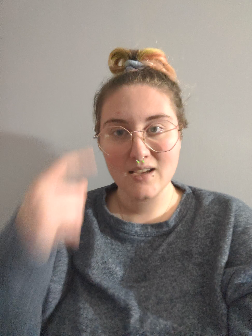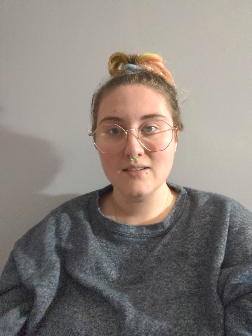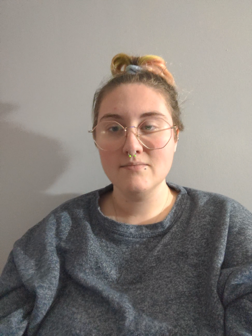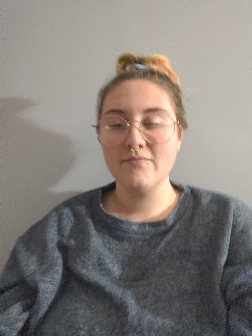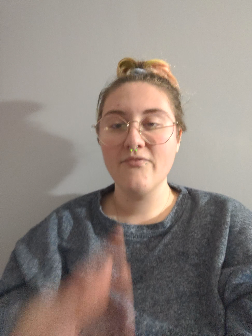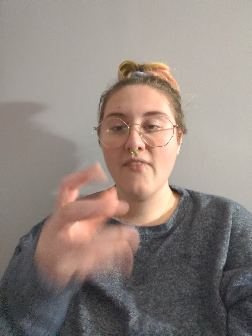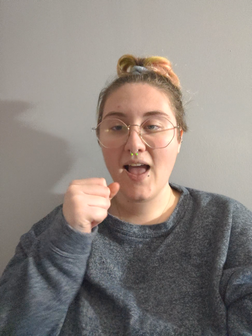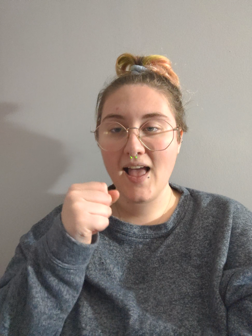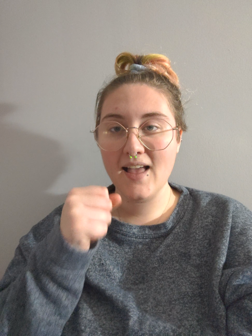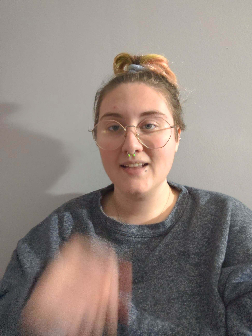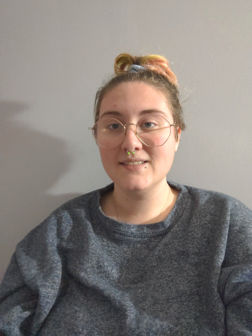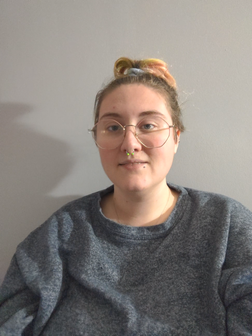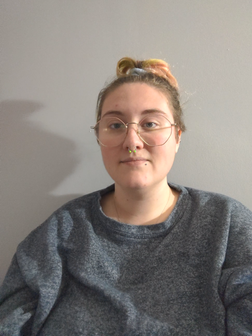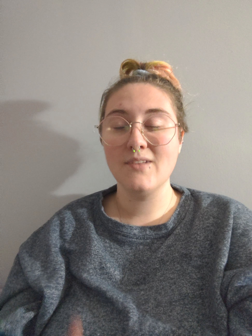fast